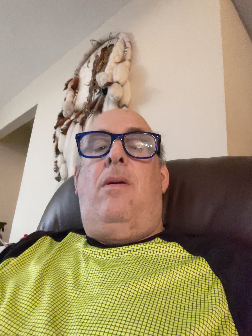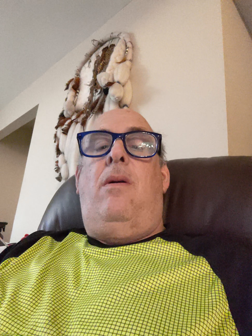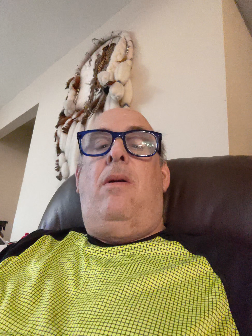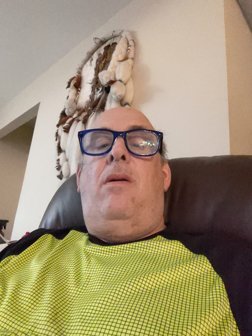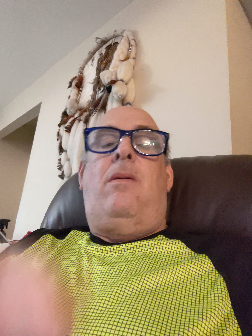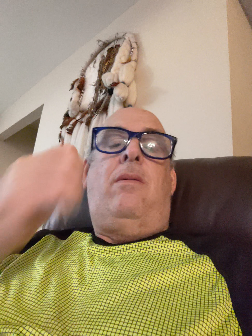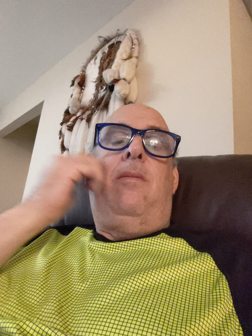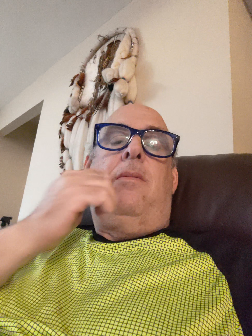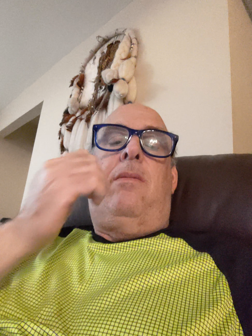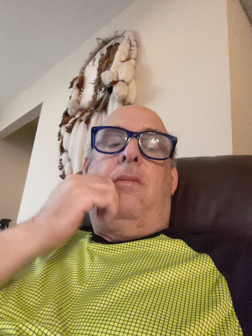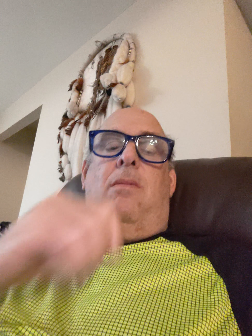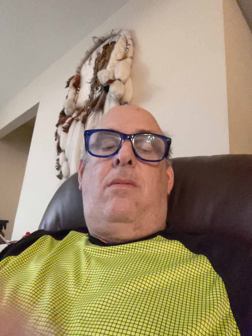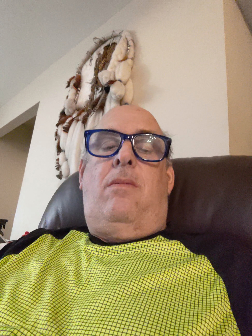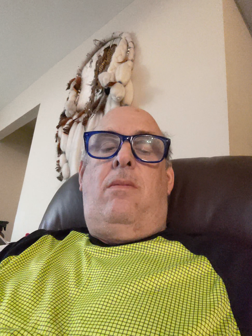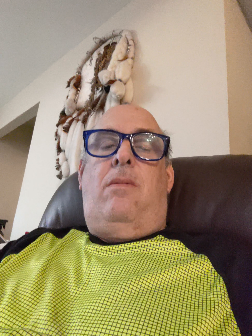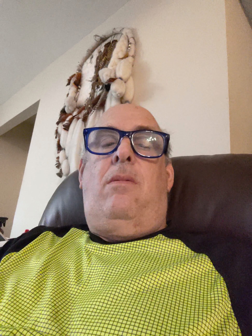every